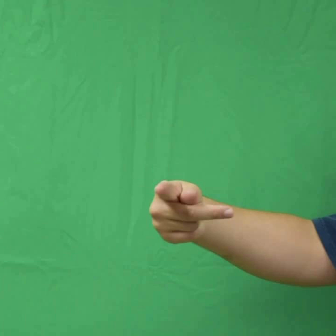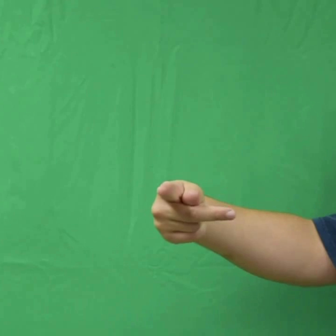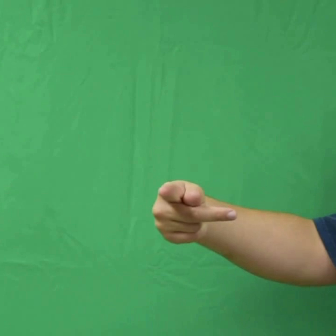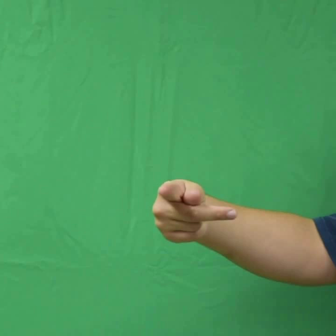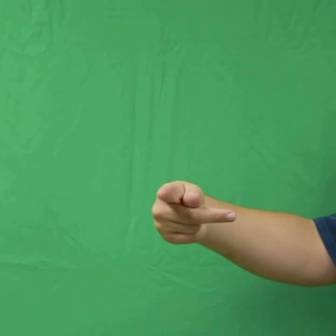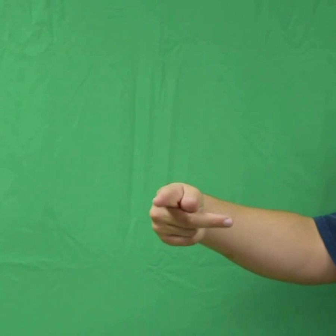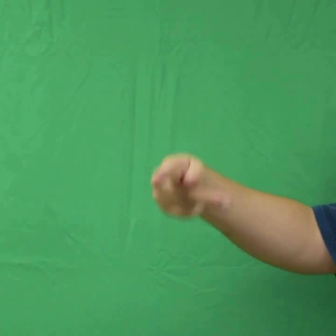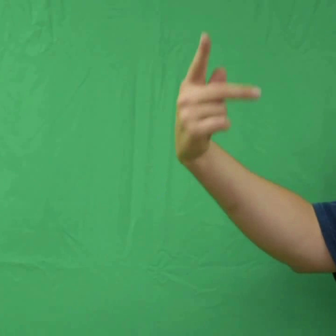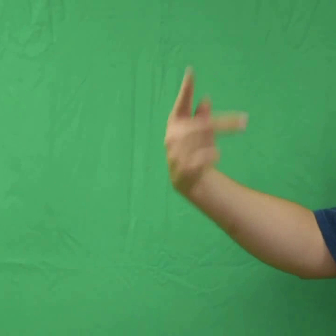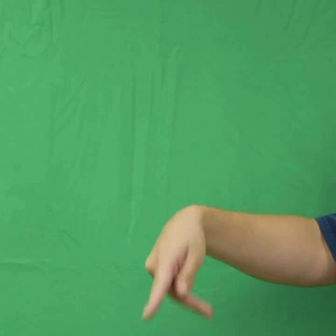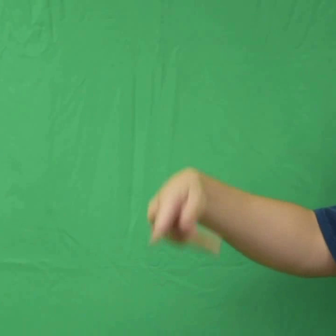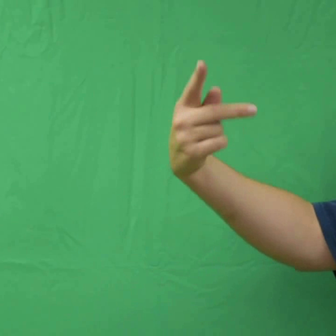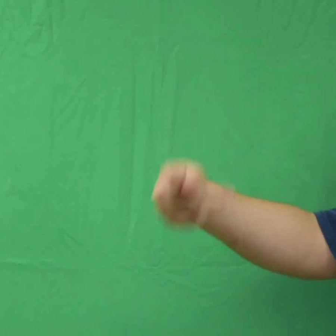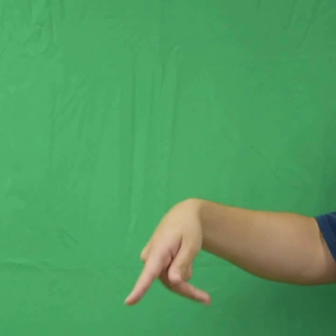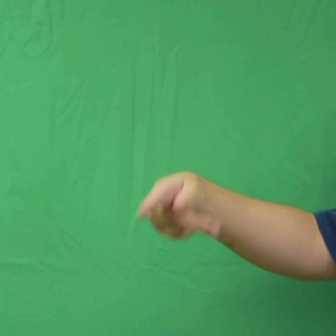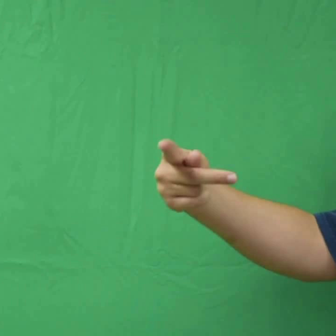K